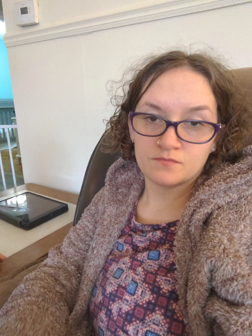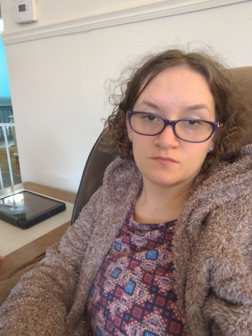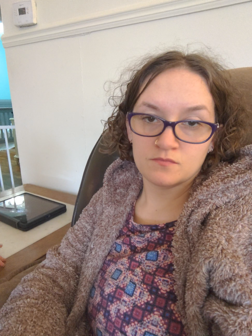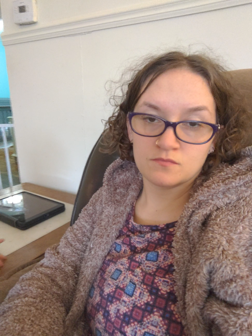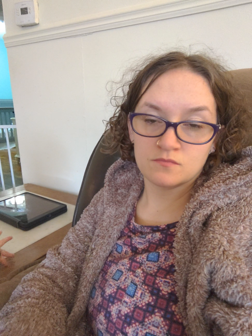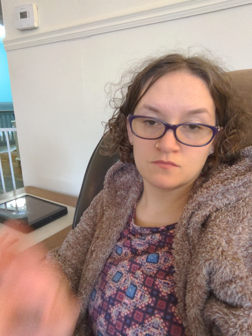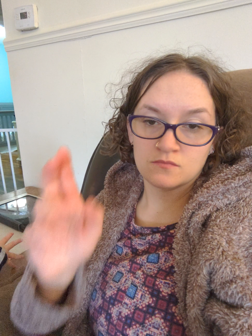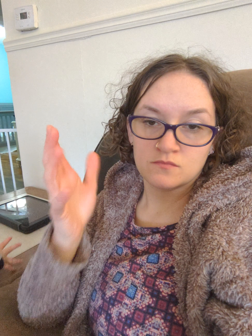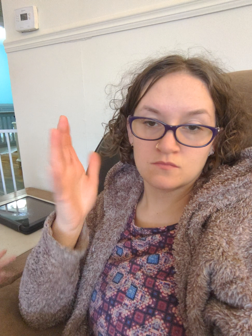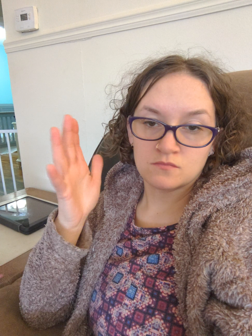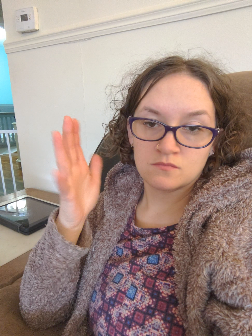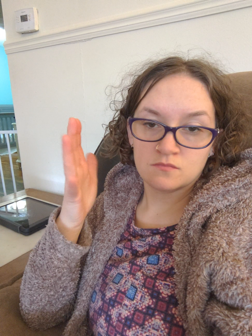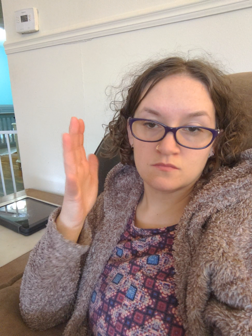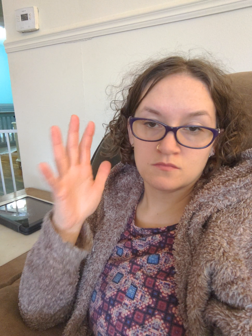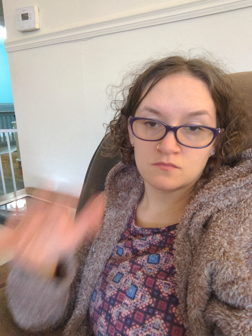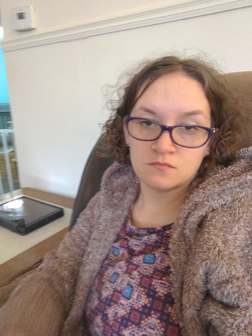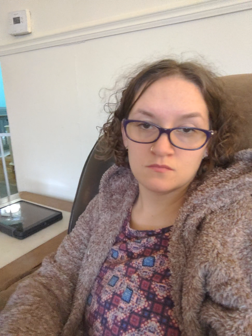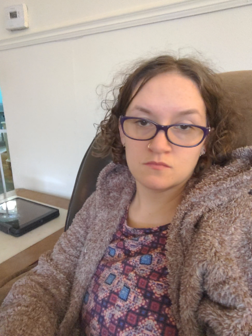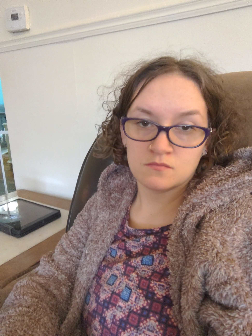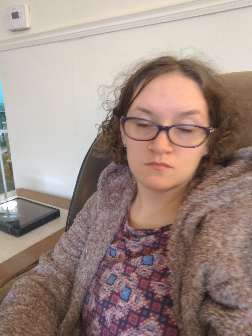tree